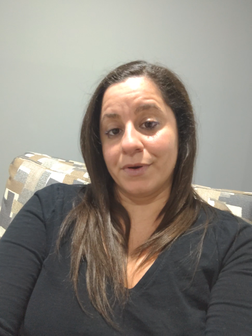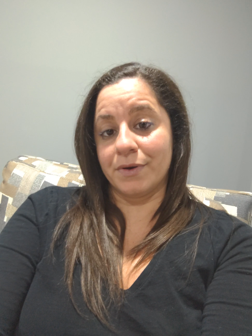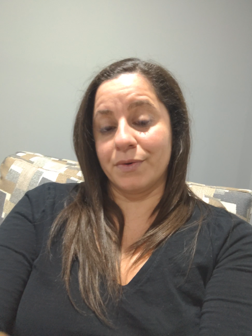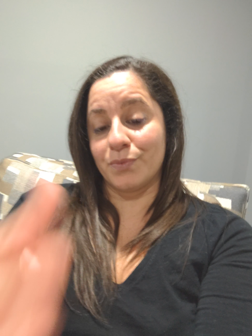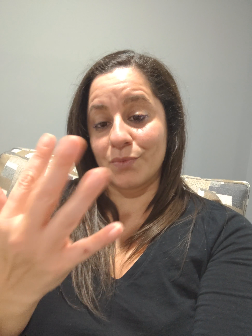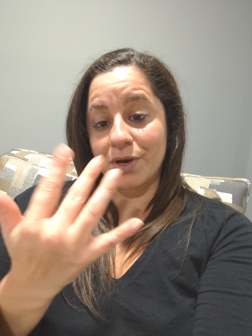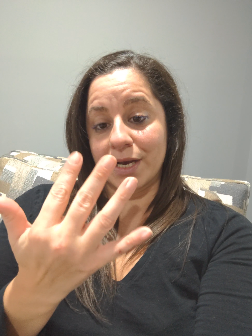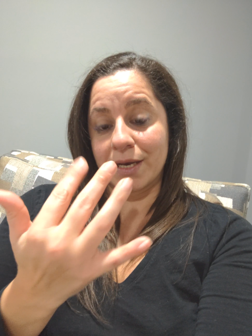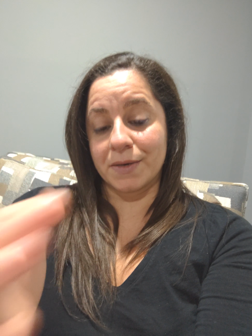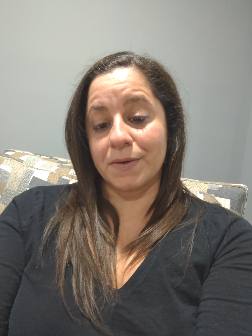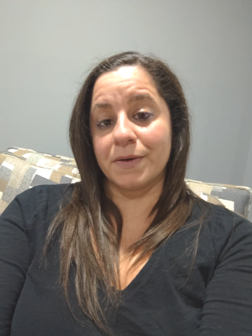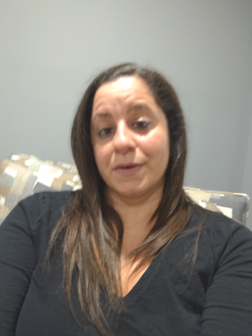wait